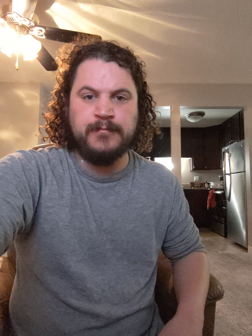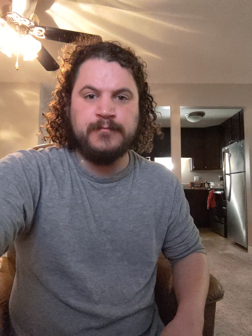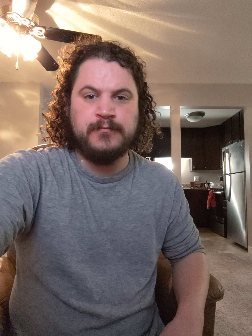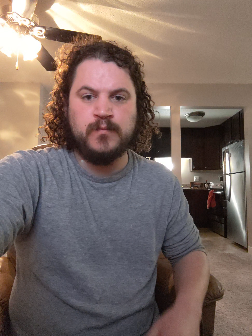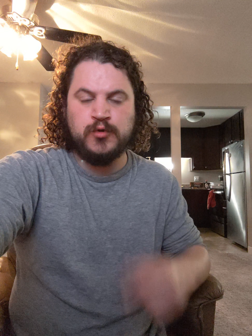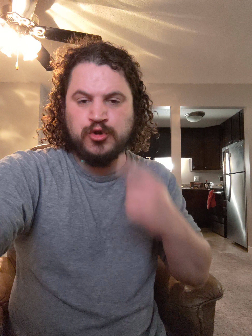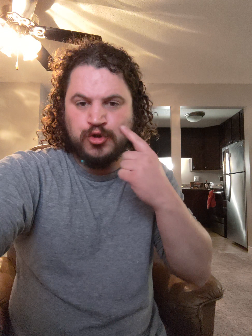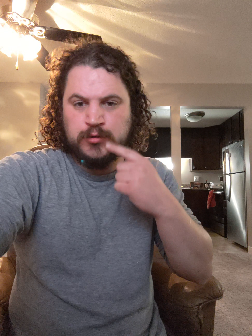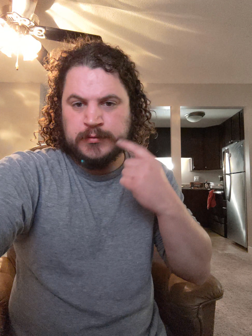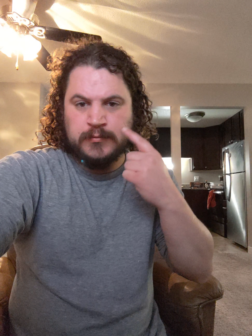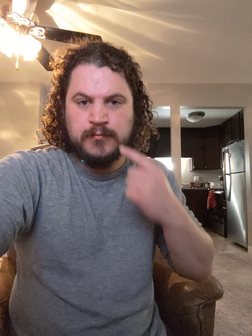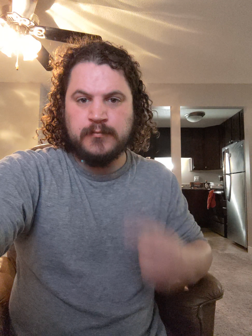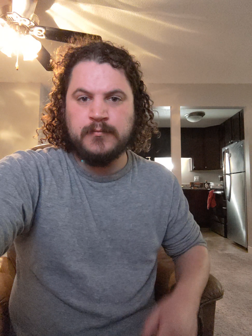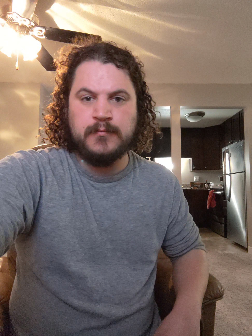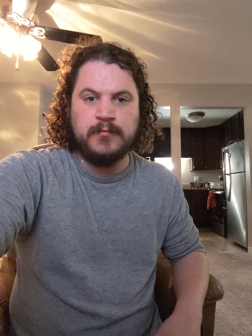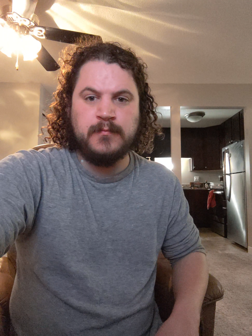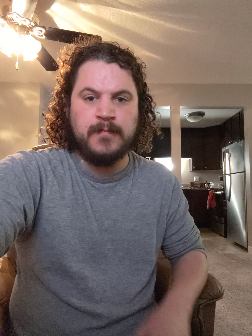cheek